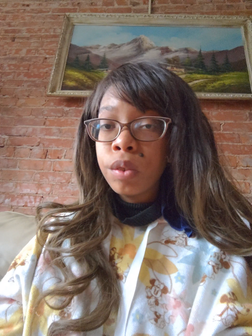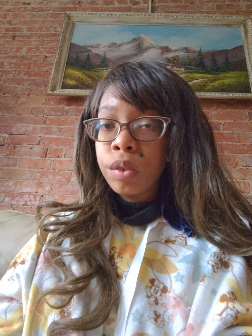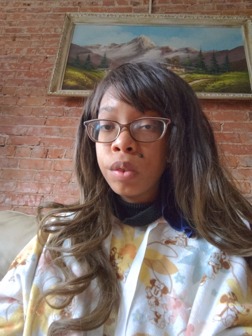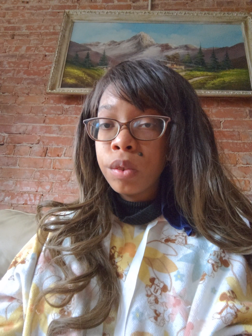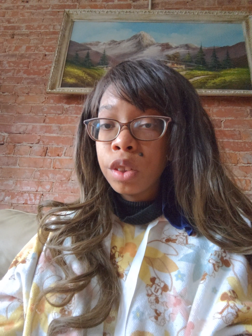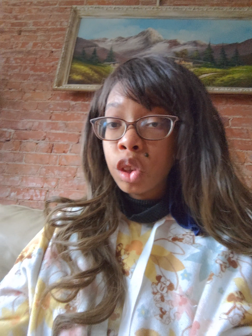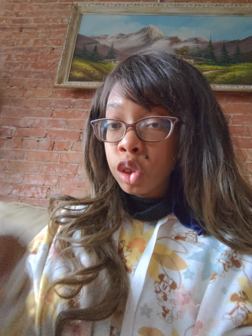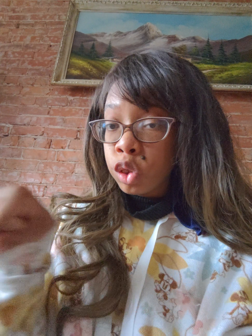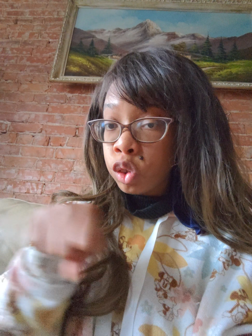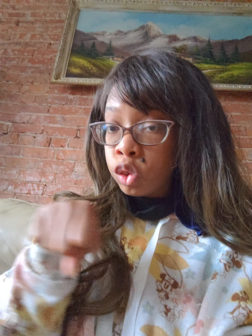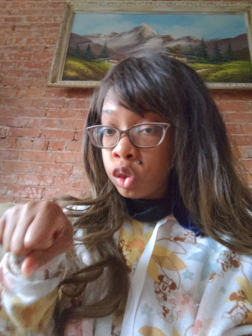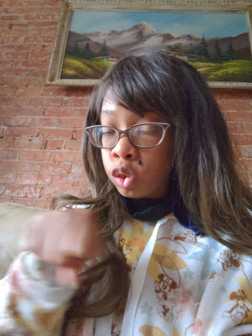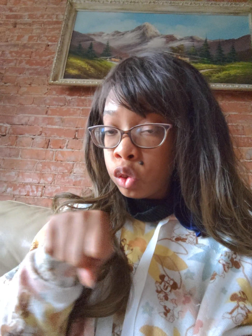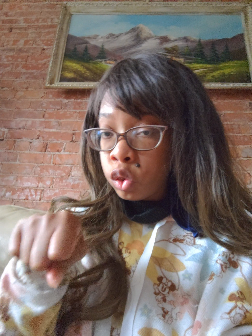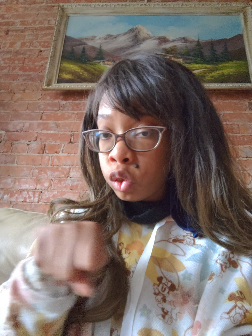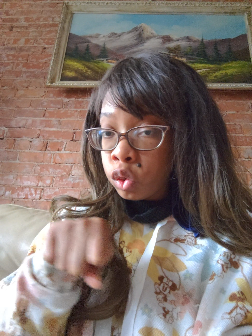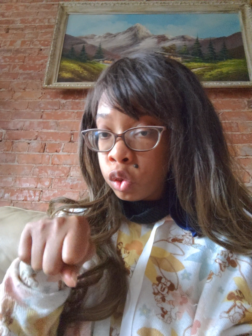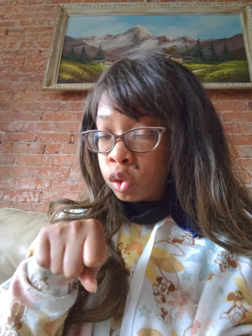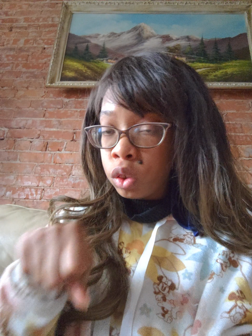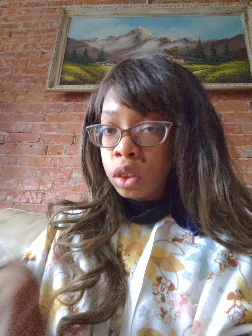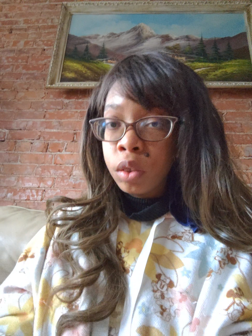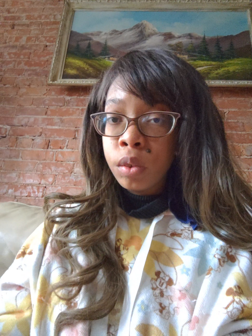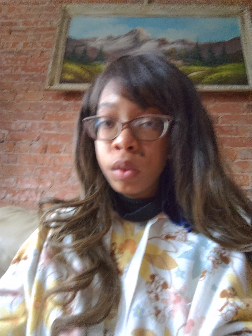shoe